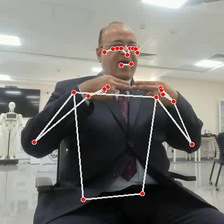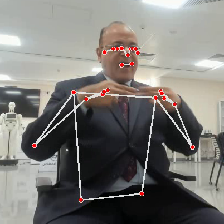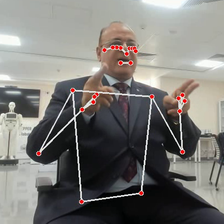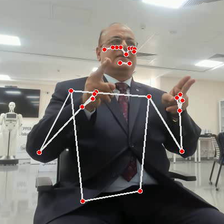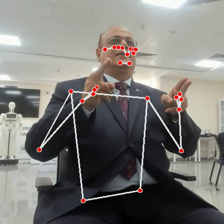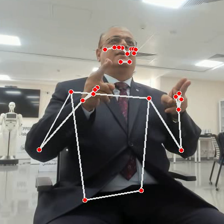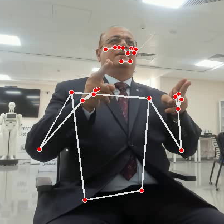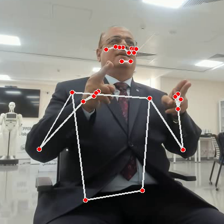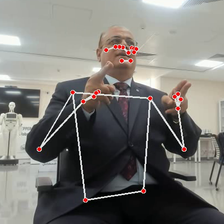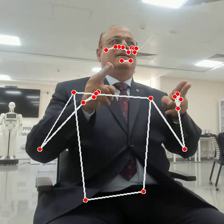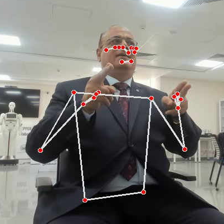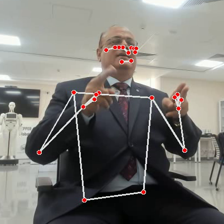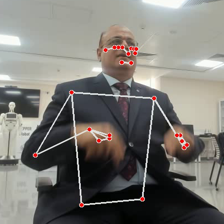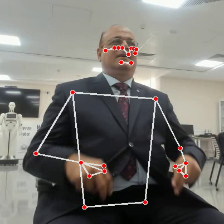mashy